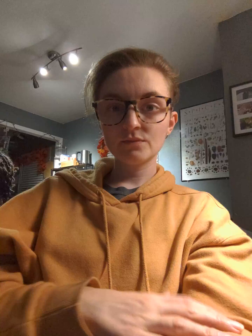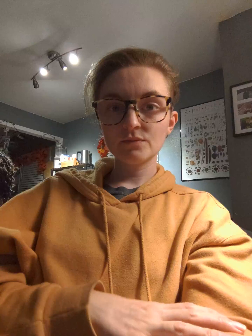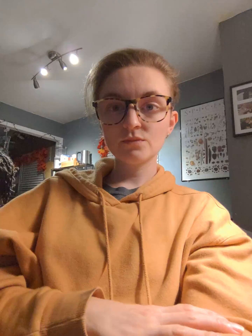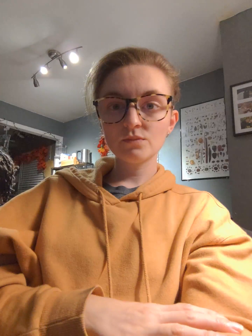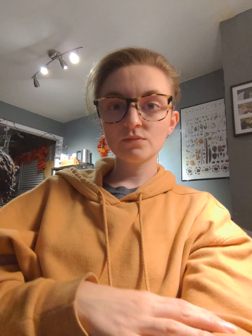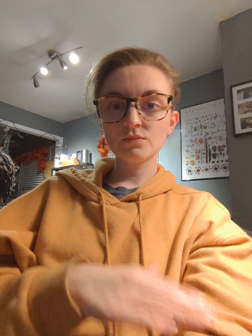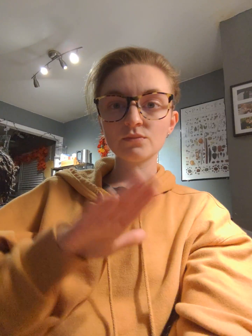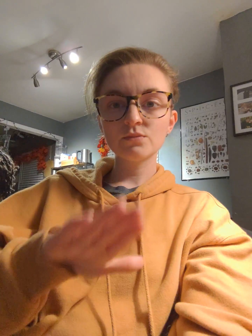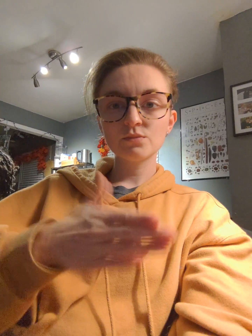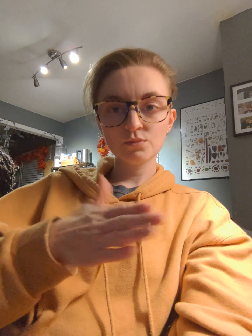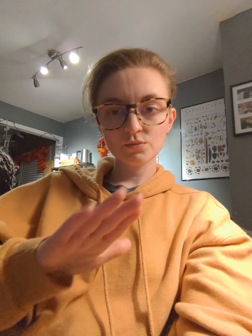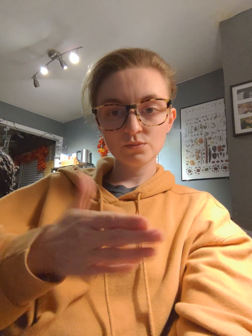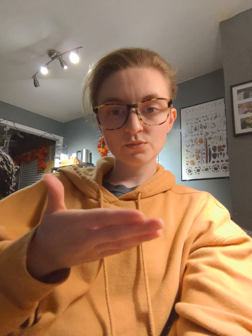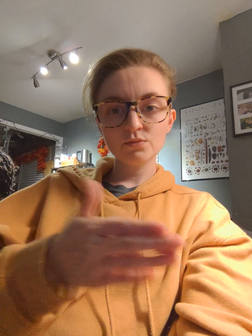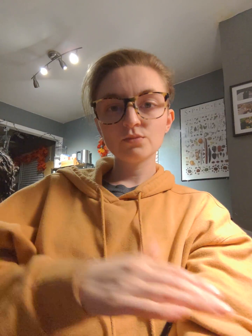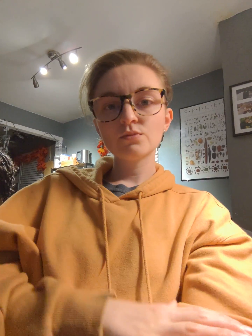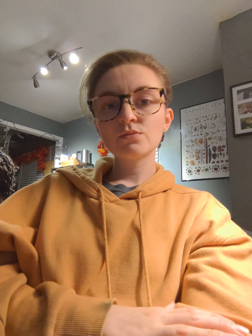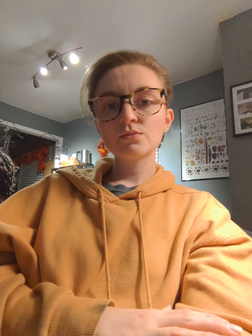kitchen